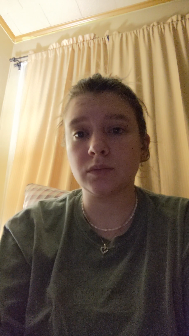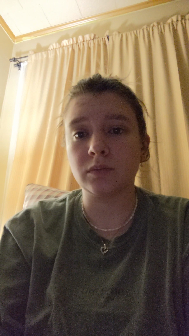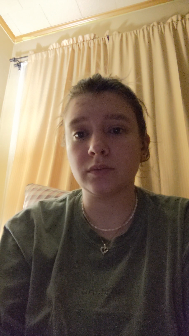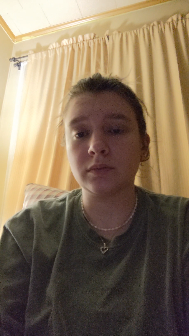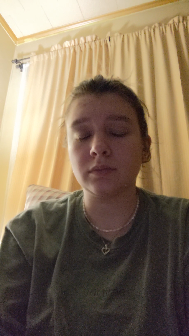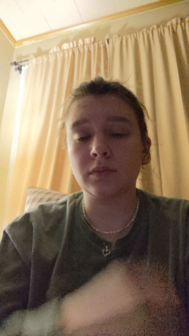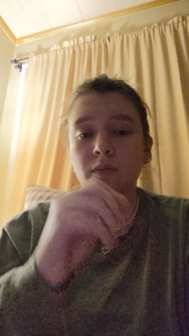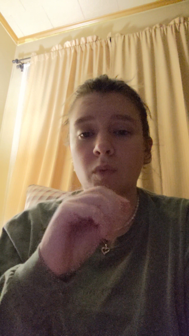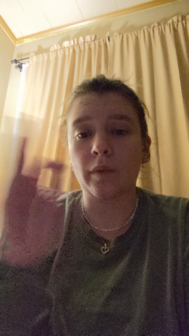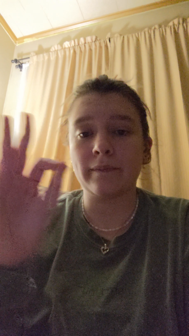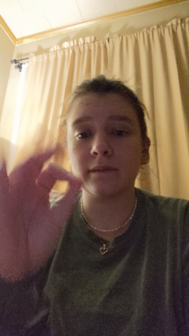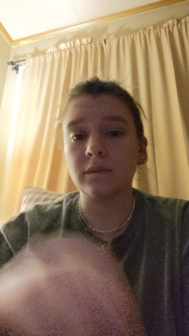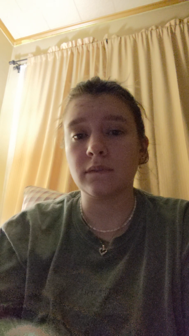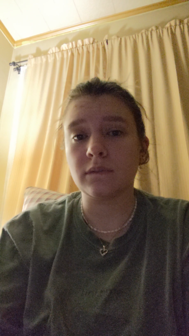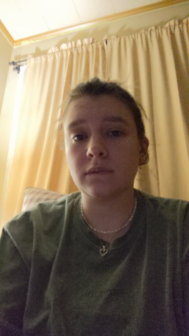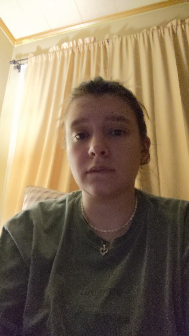off